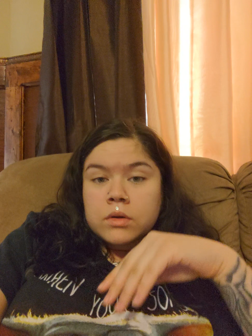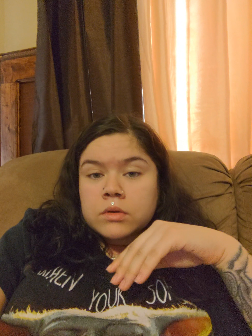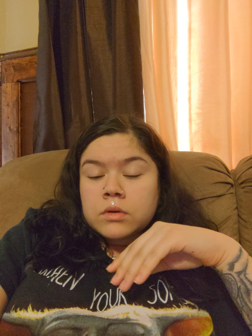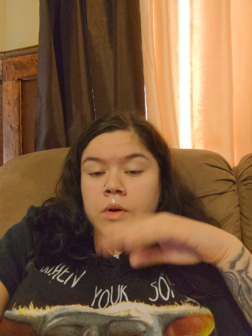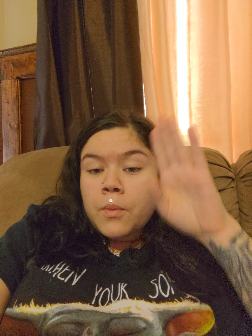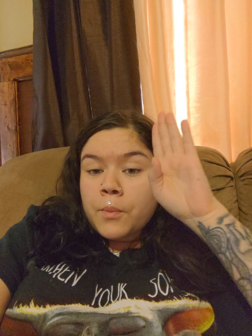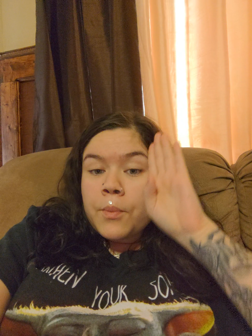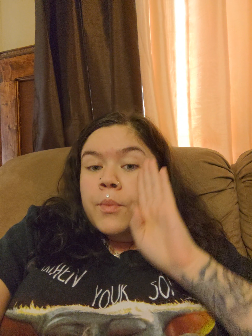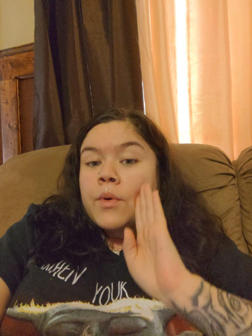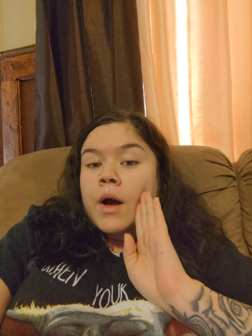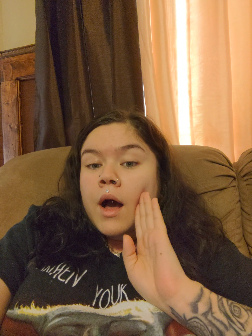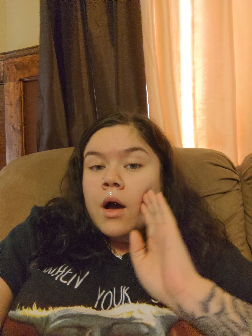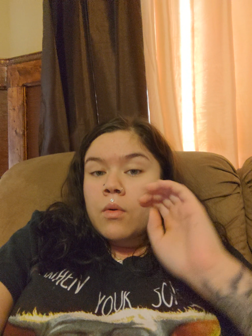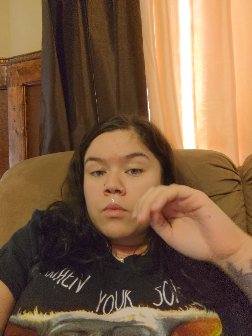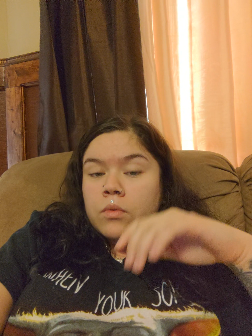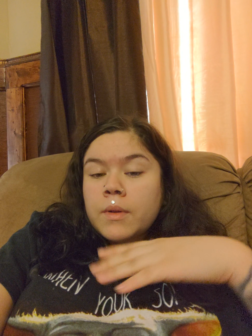brown